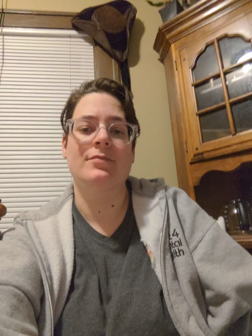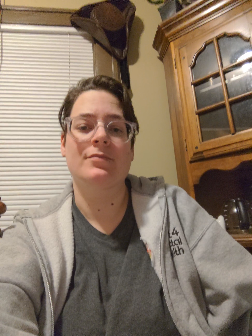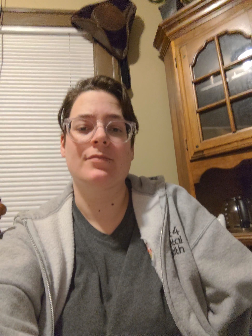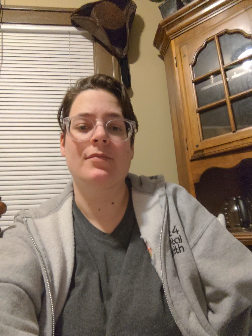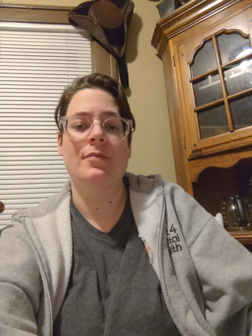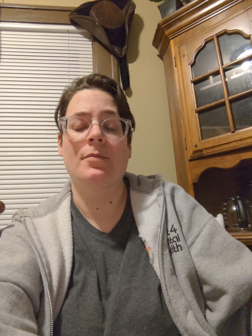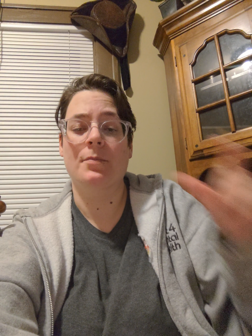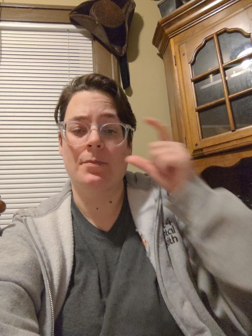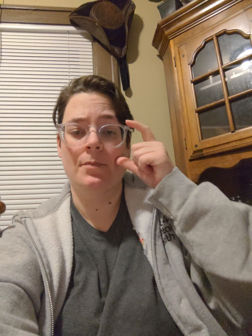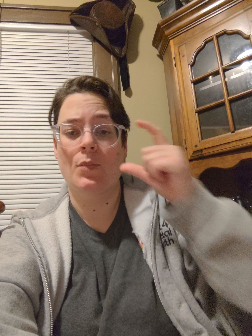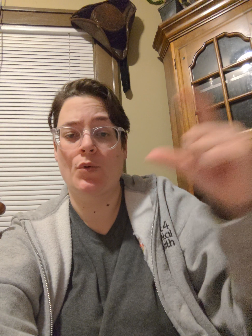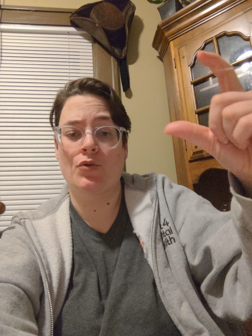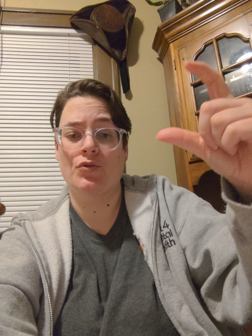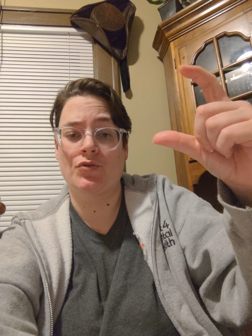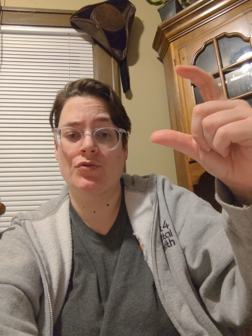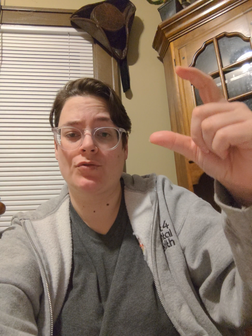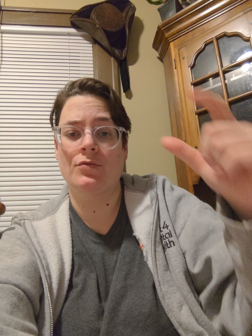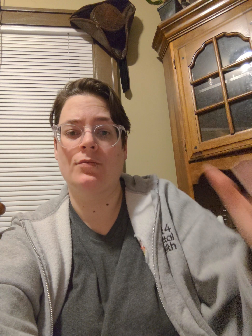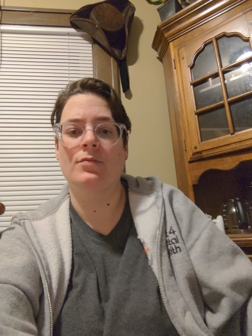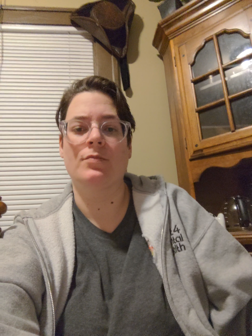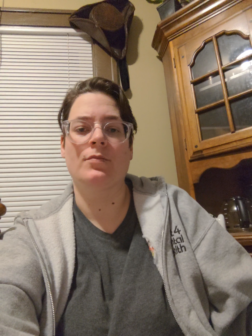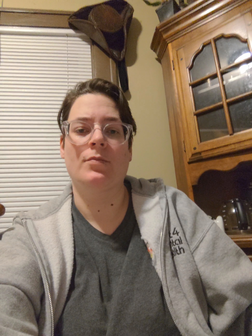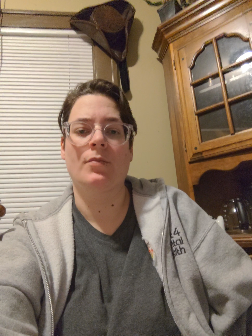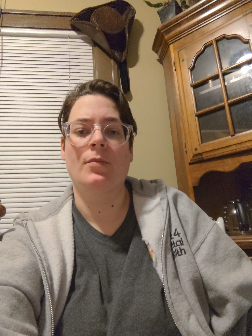moon